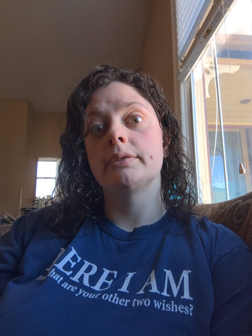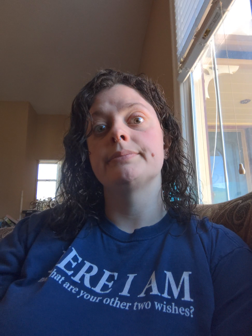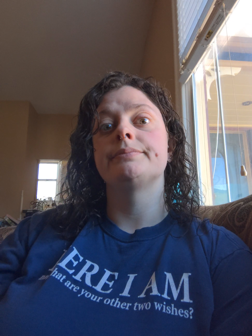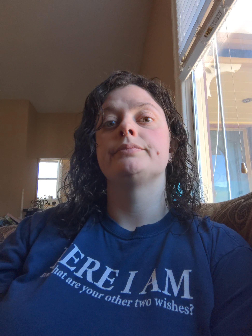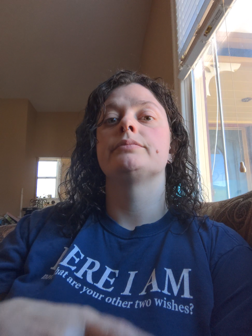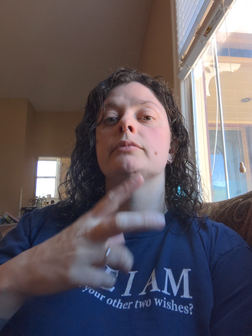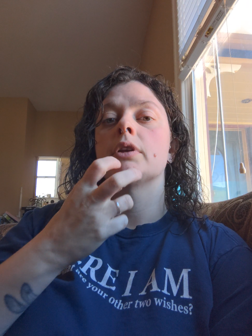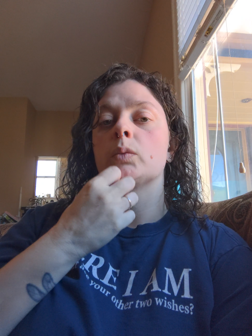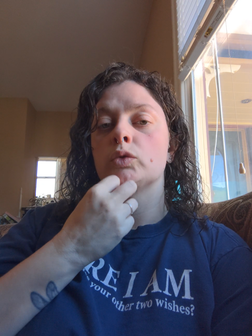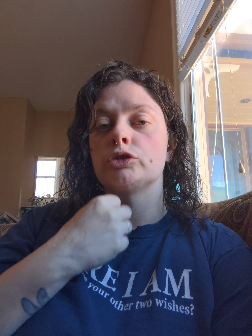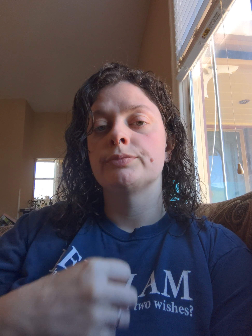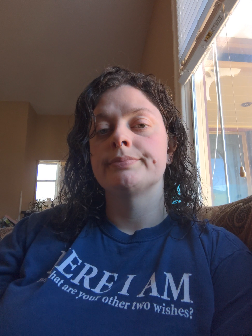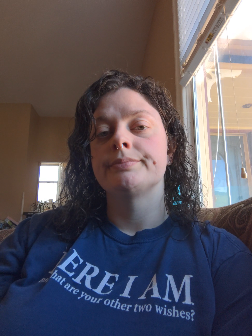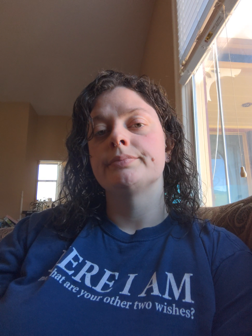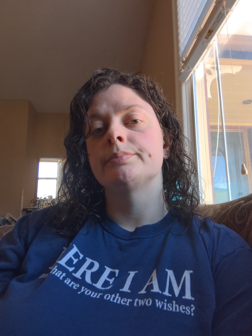underwear